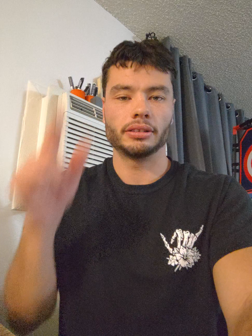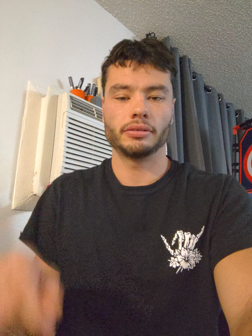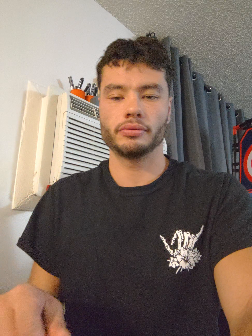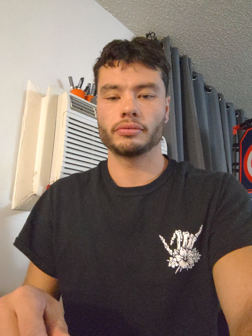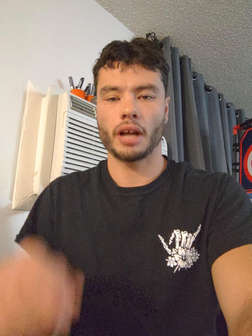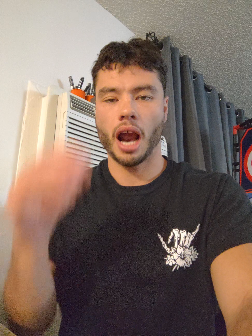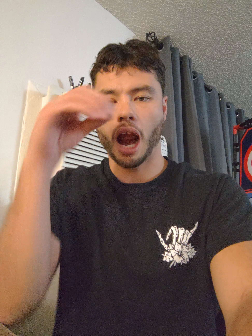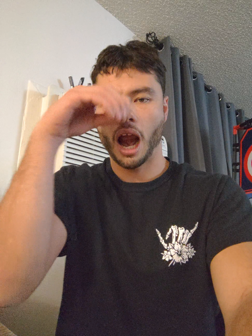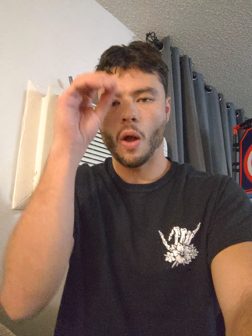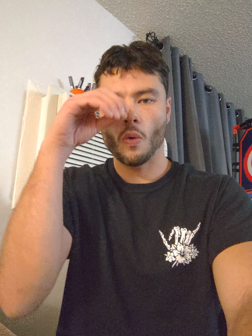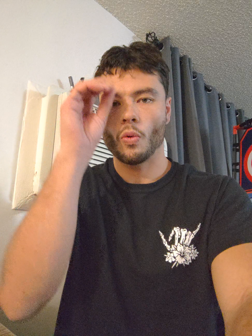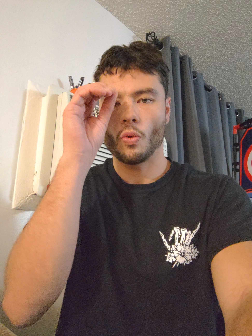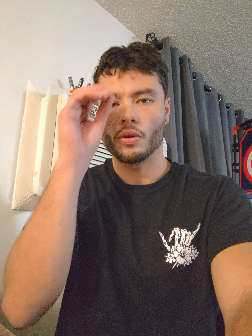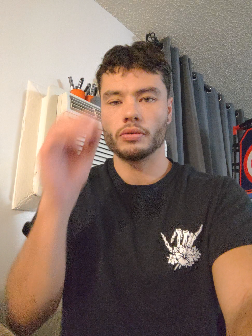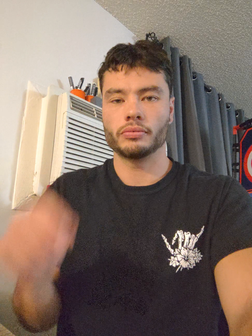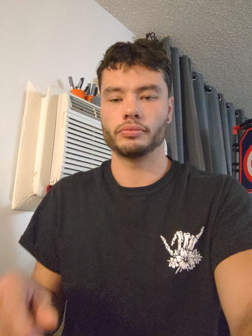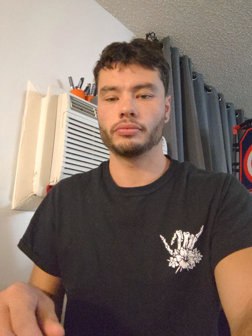owl